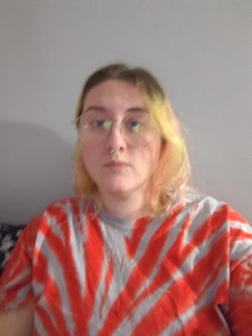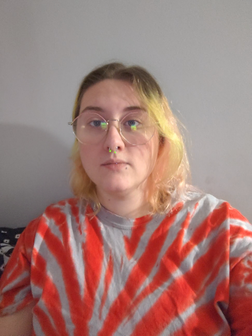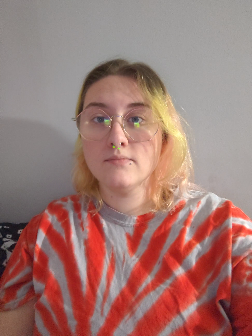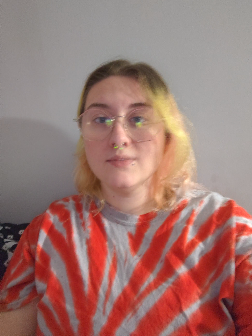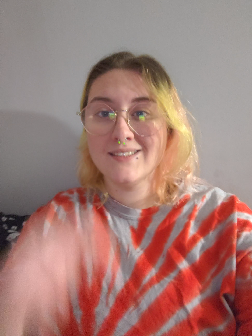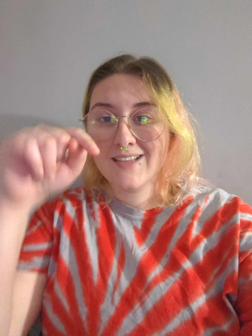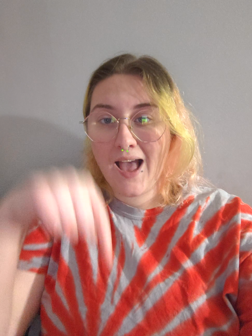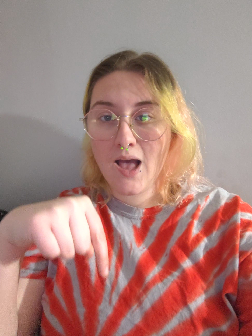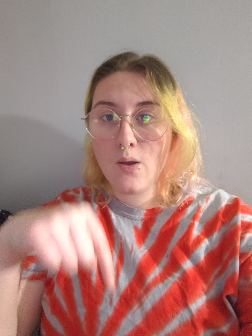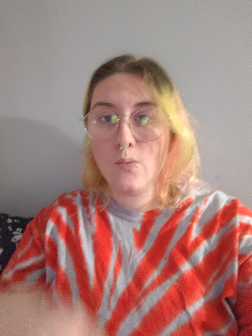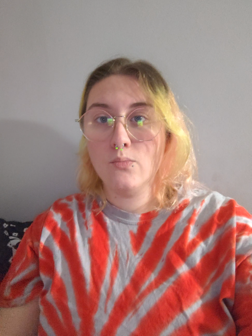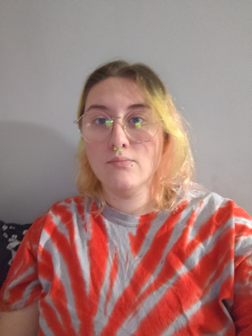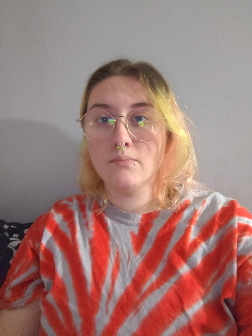down